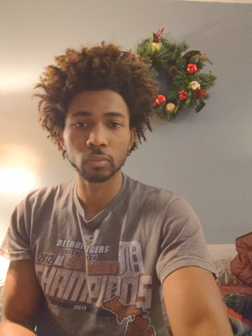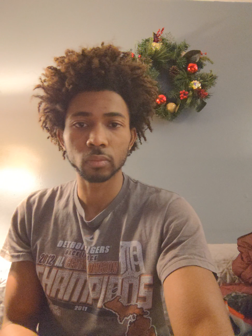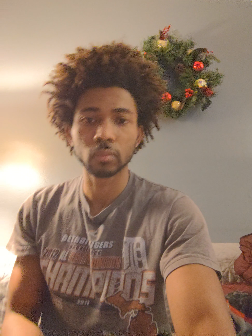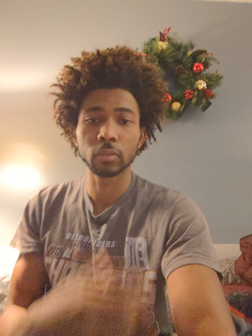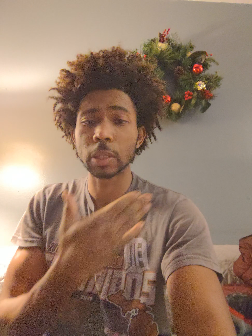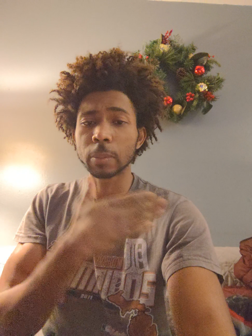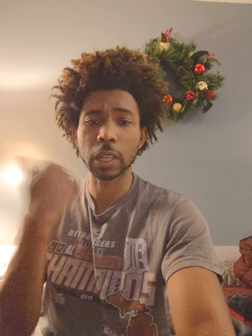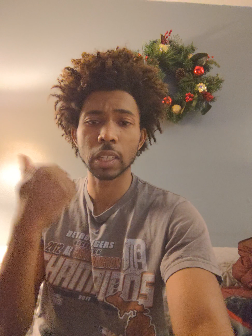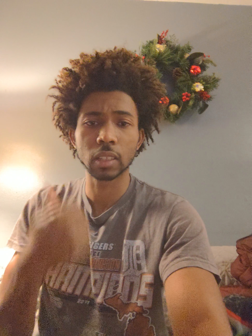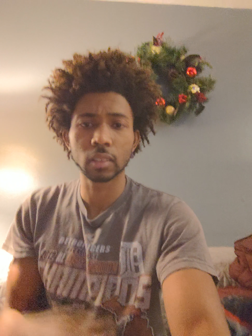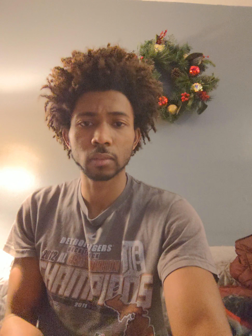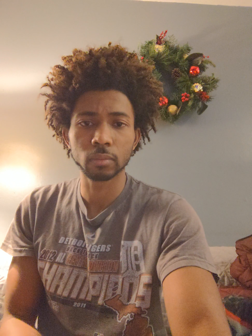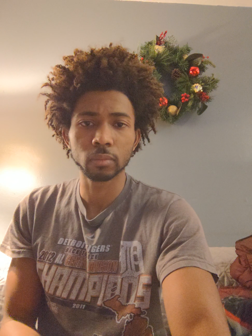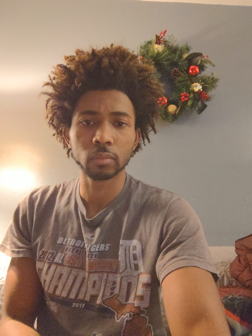better